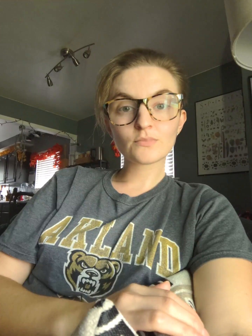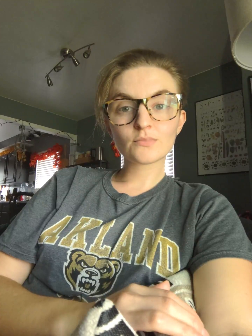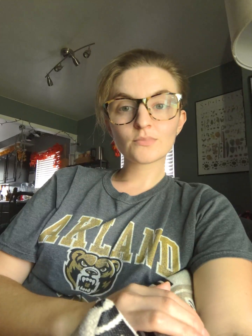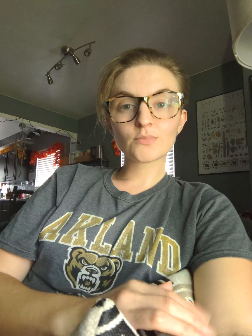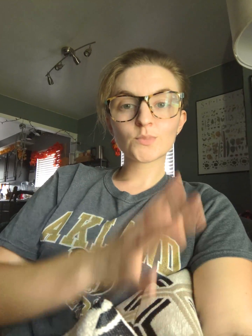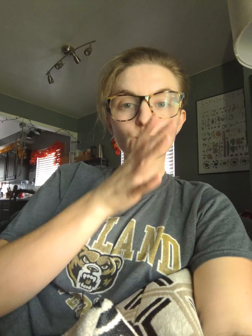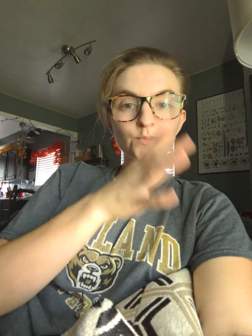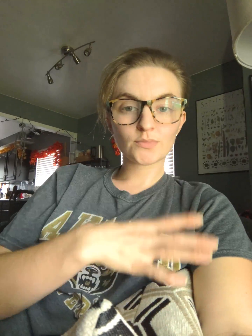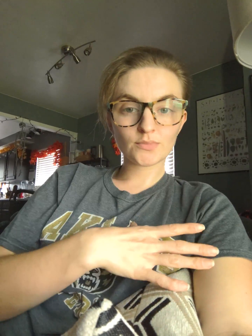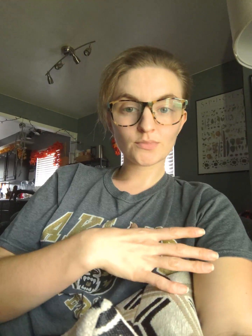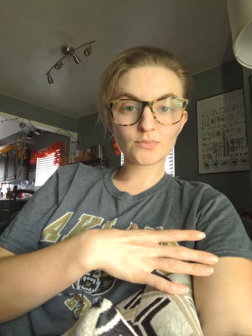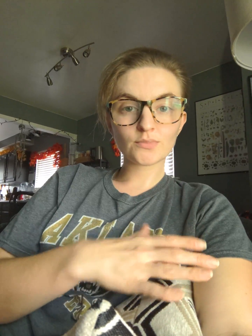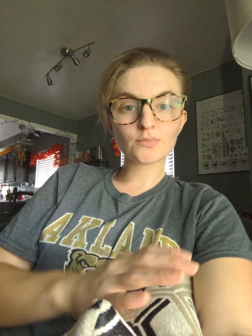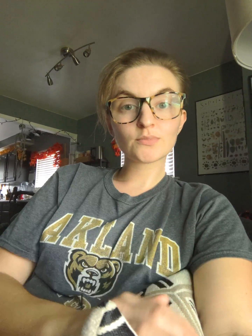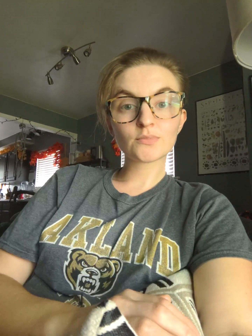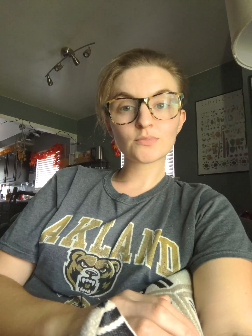lady